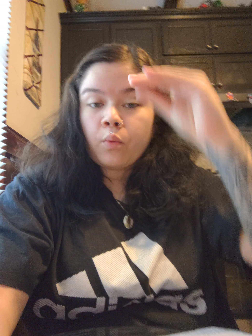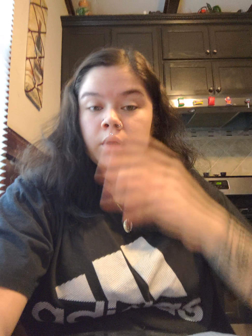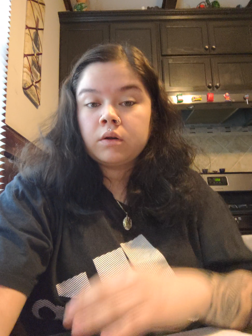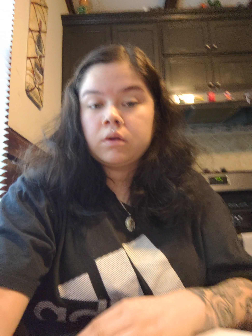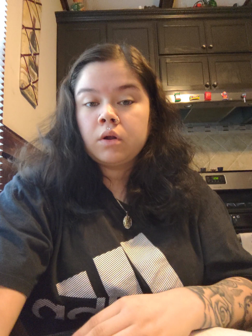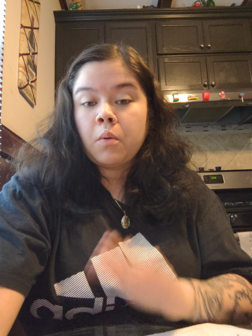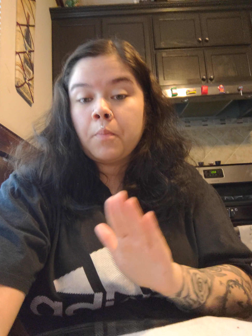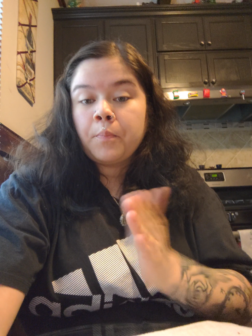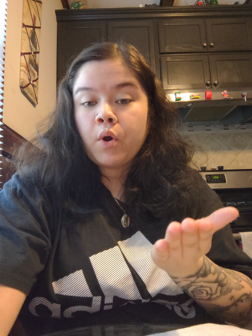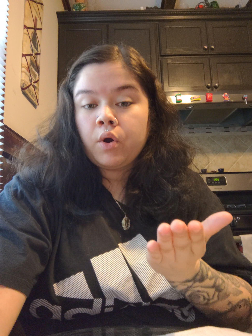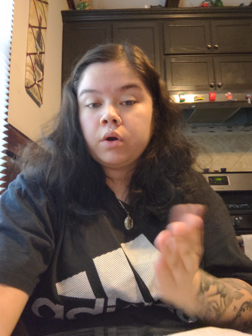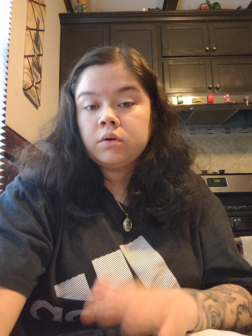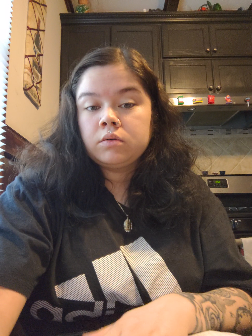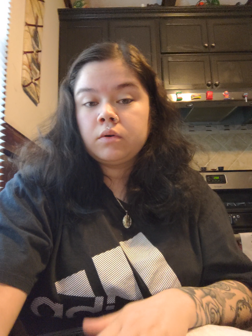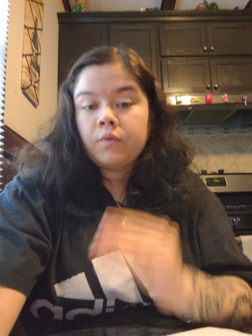book